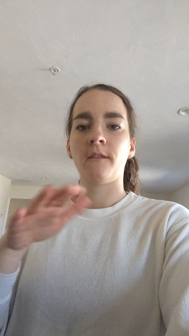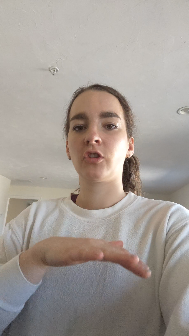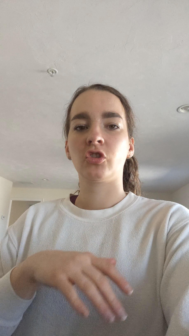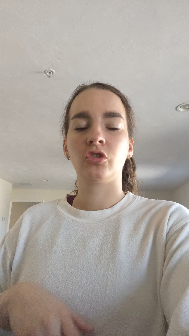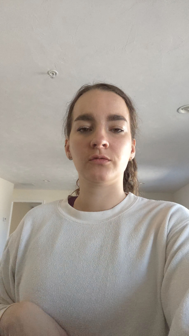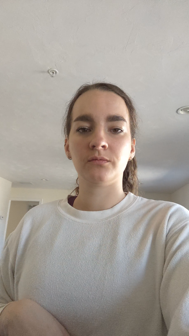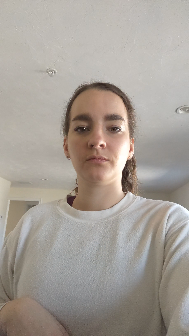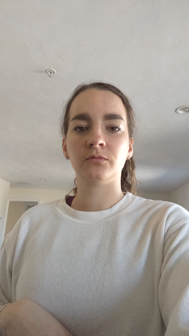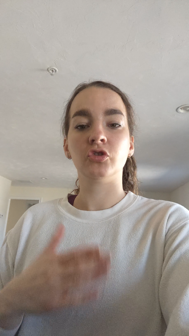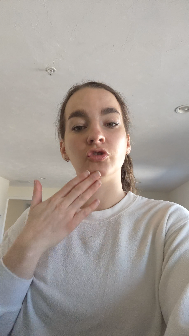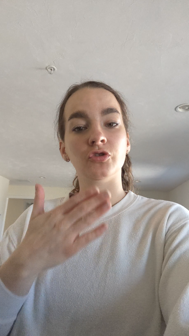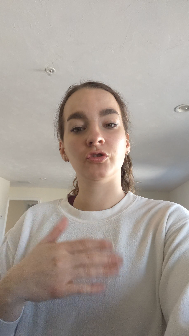good